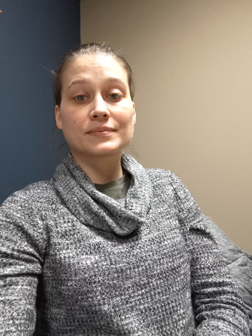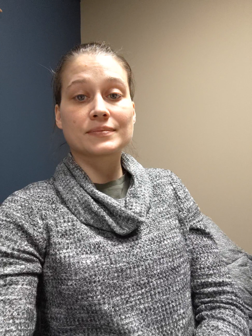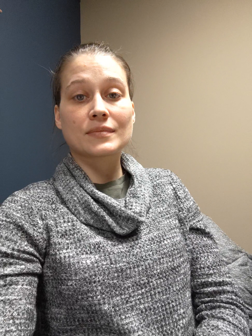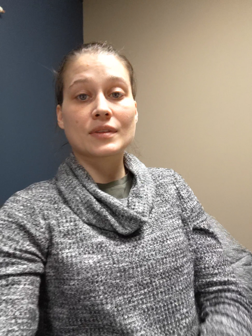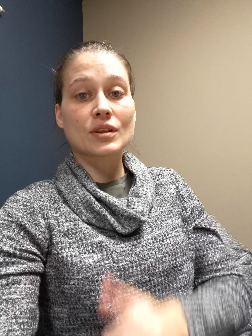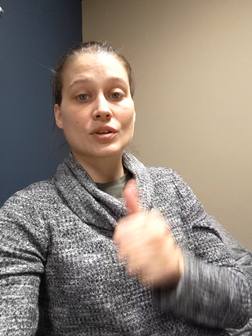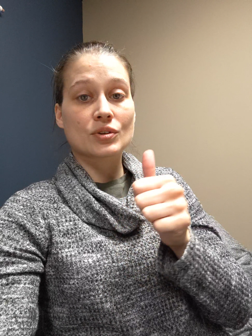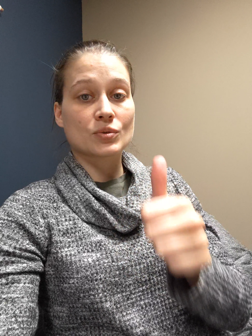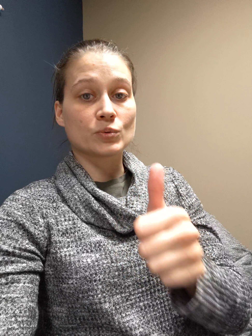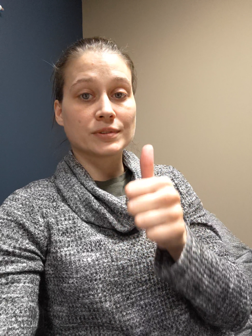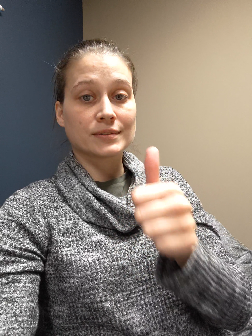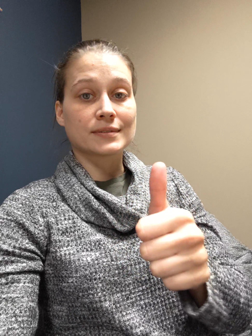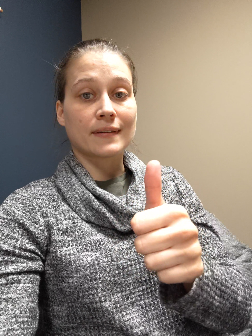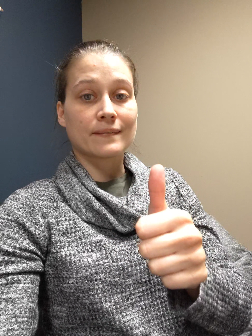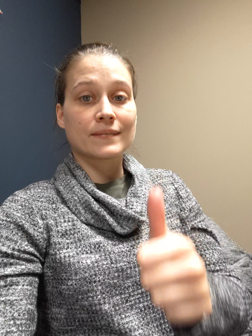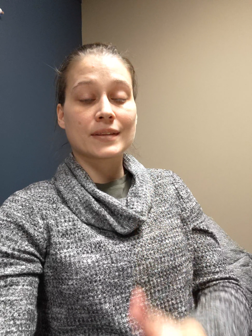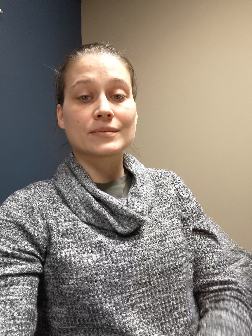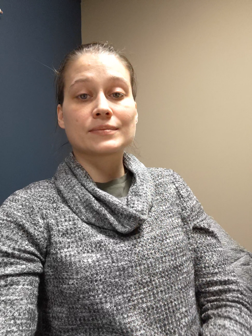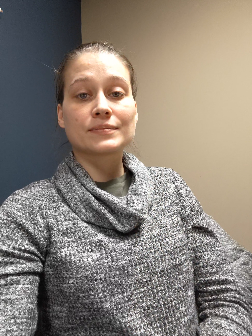yourself